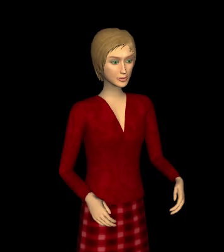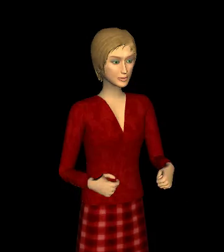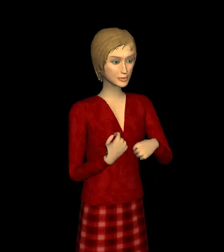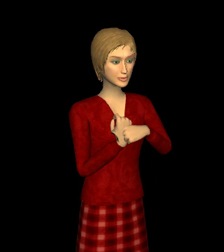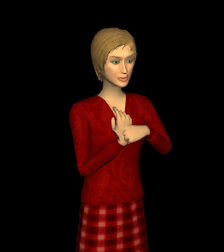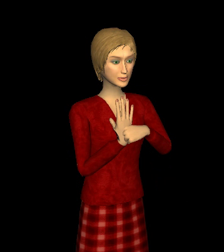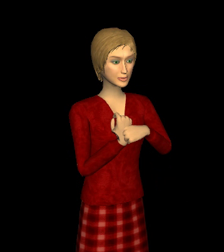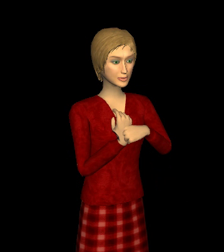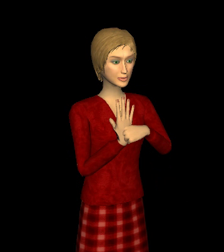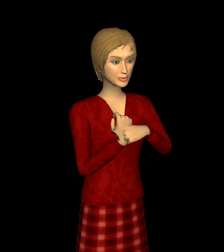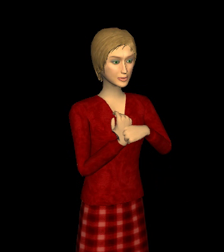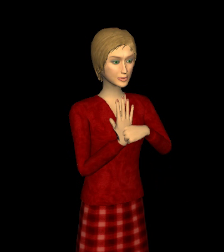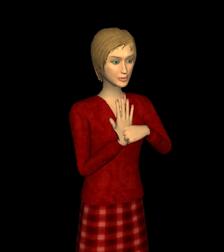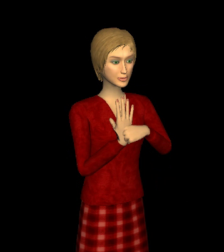إشارة